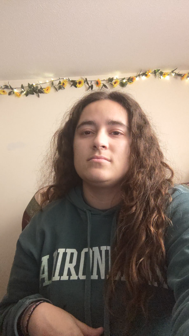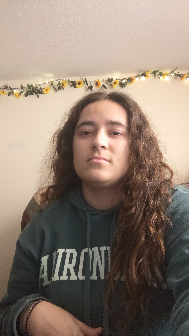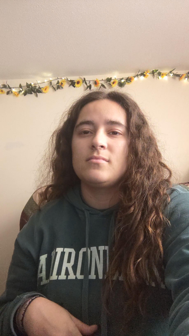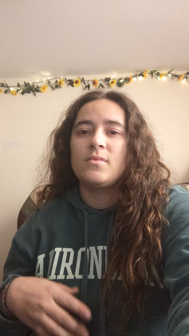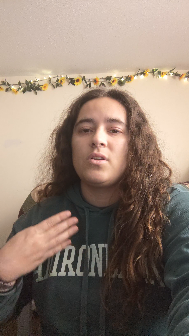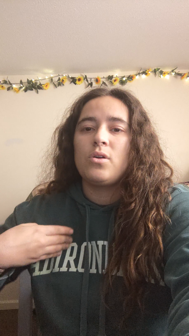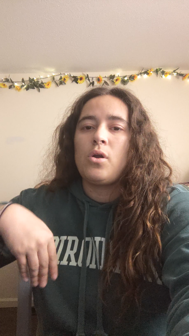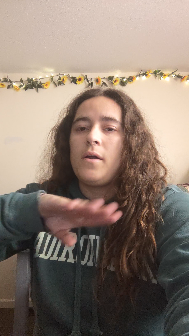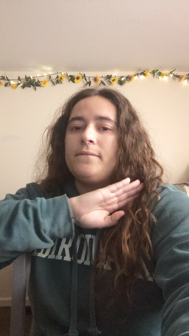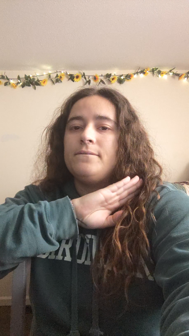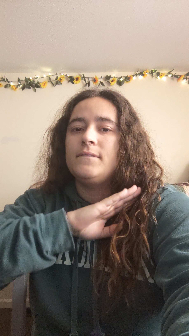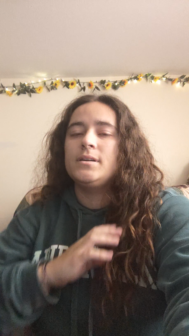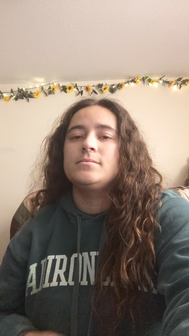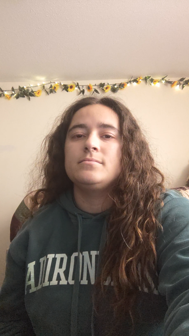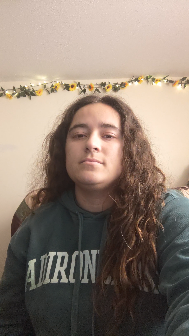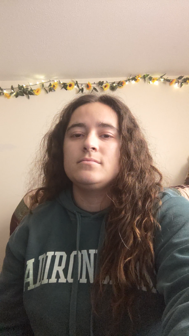scarf